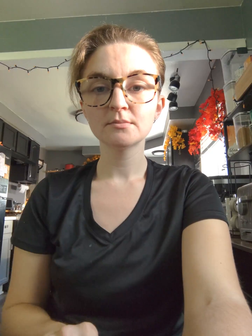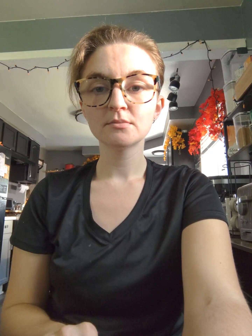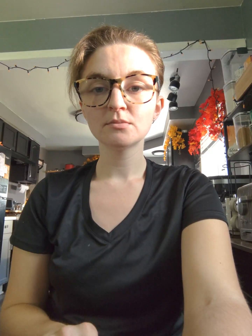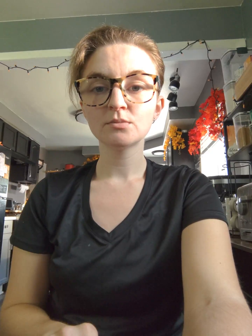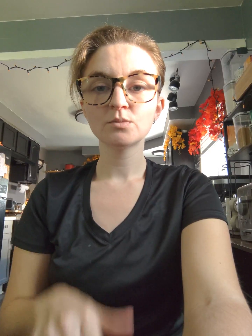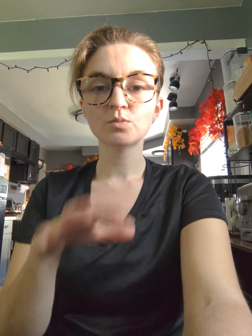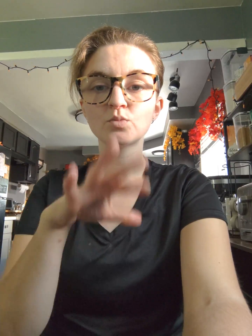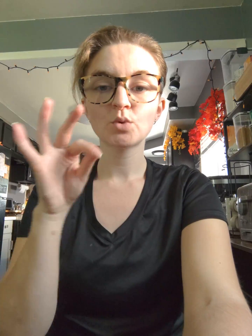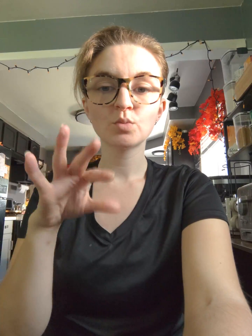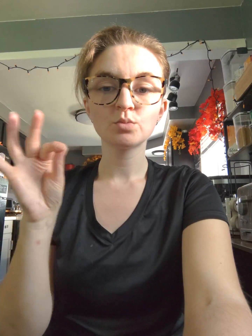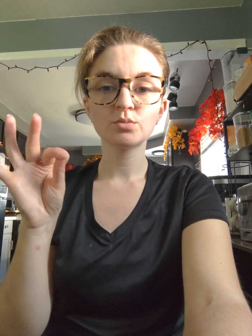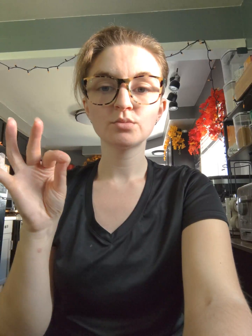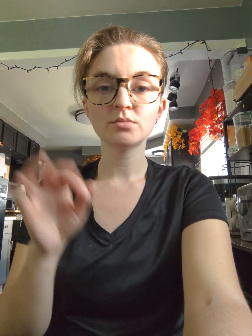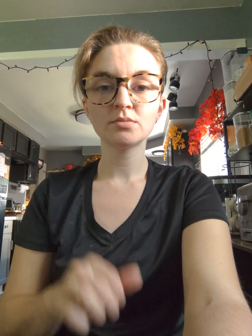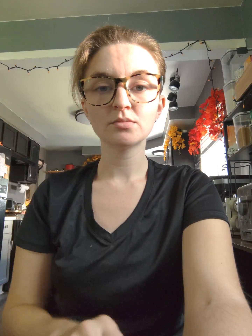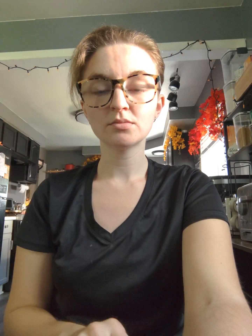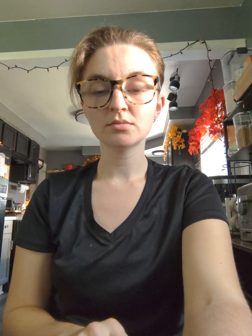choose